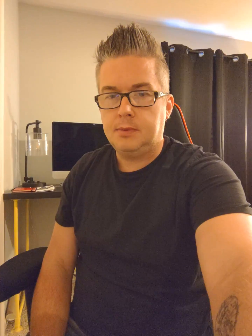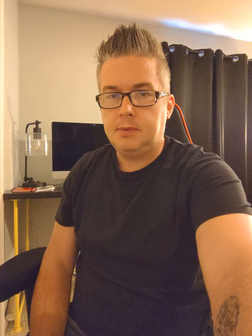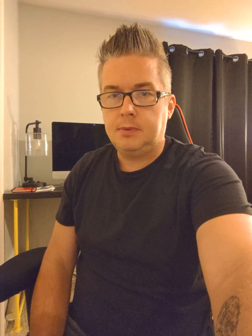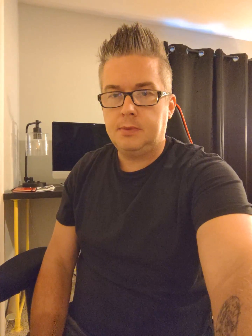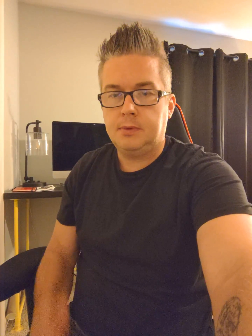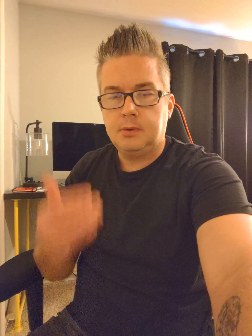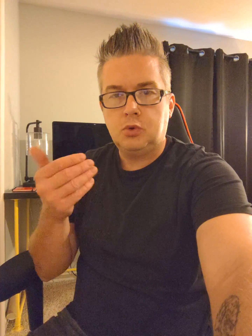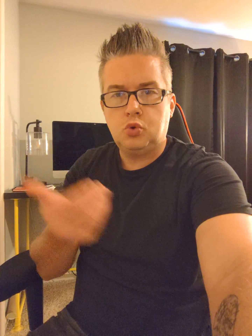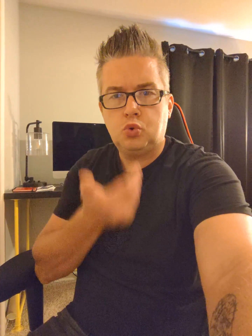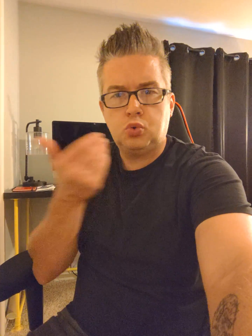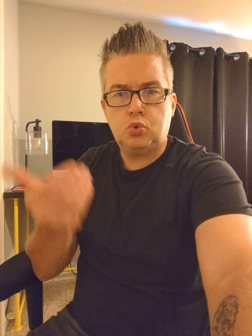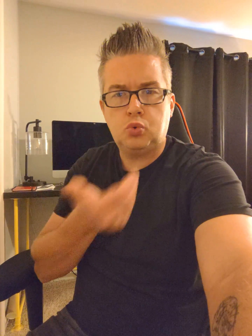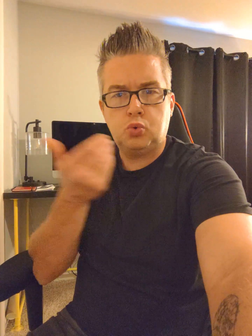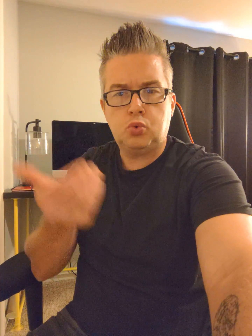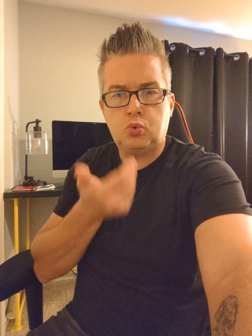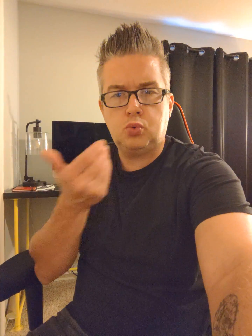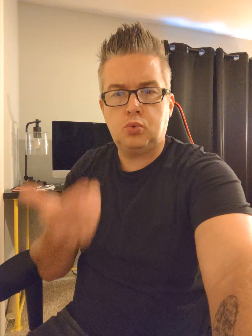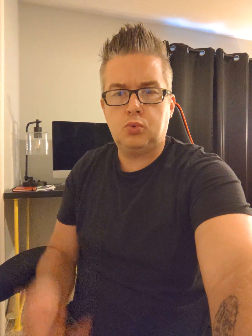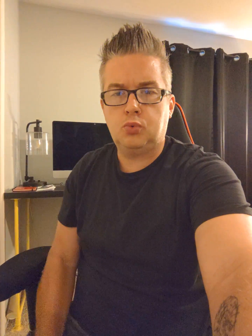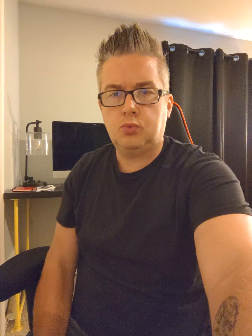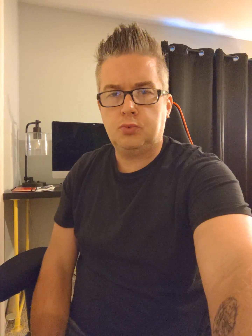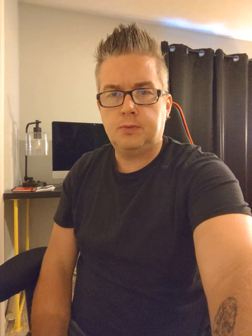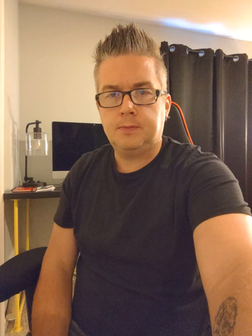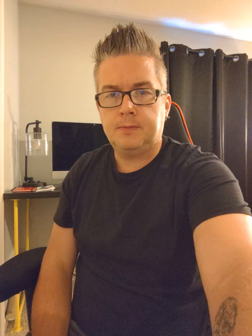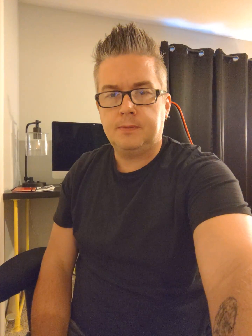new